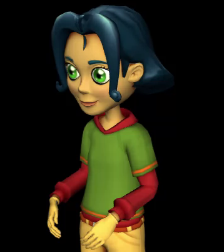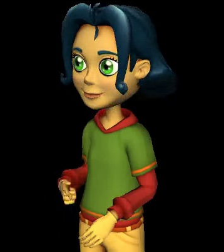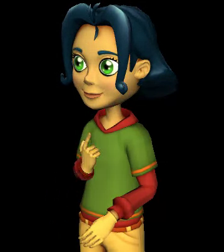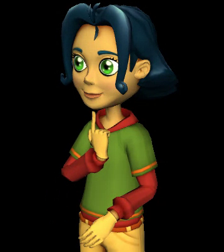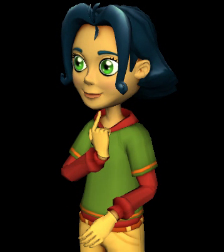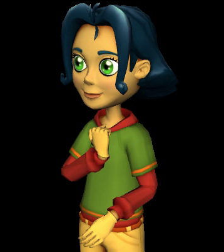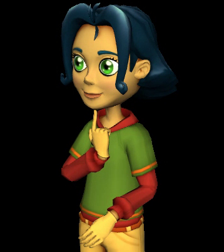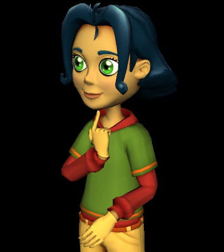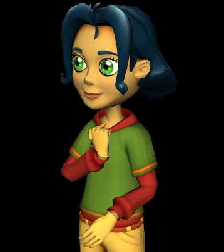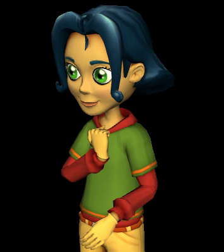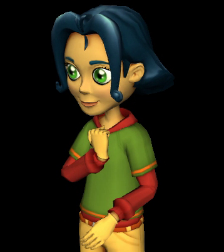كحول